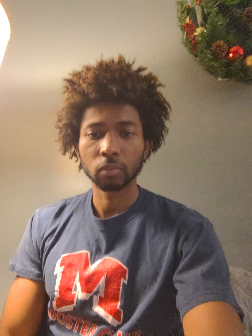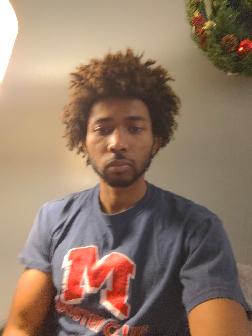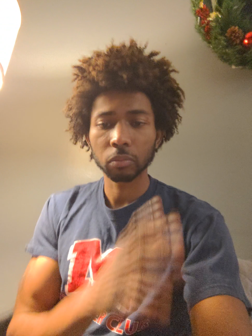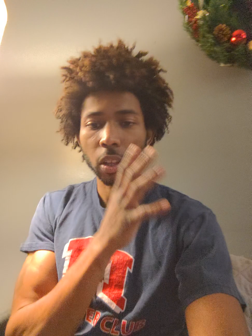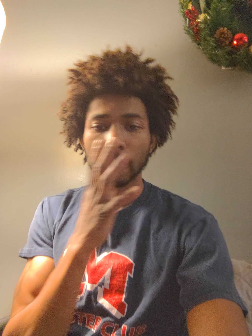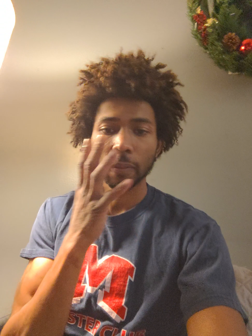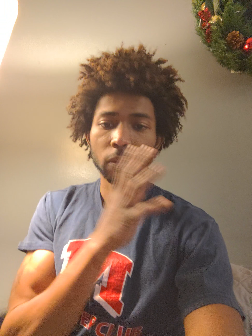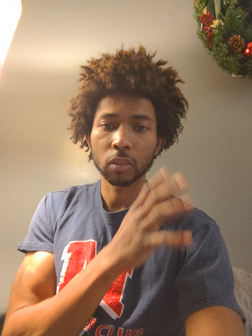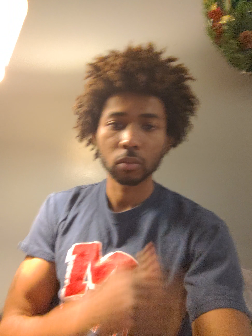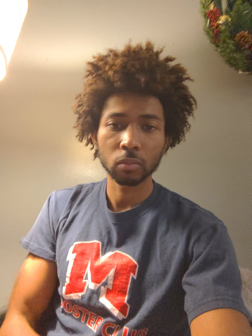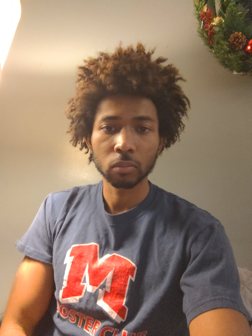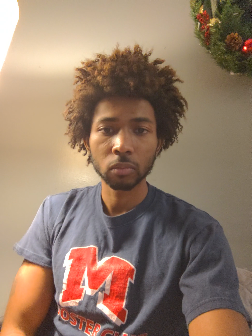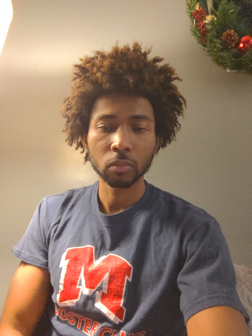farm